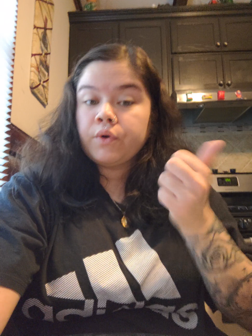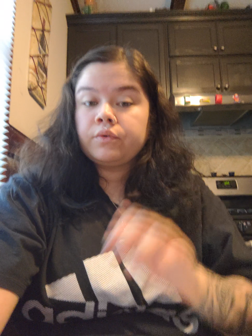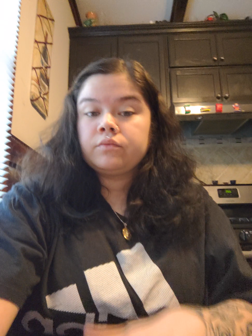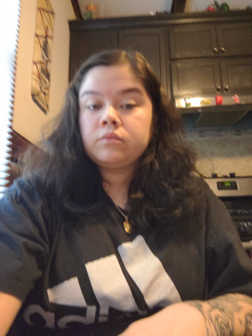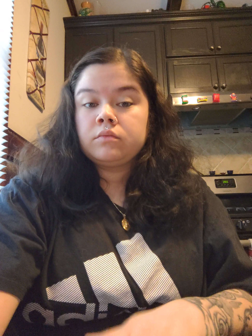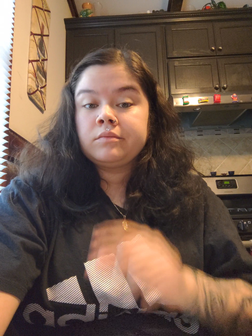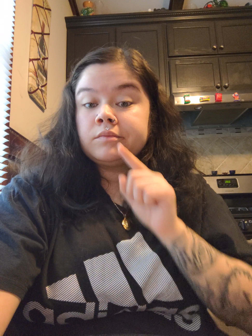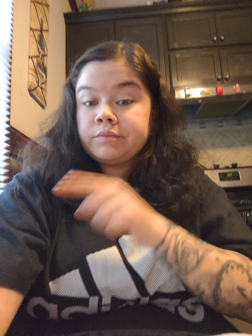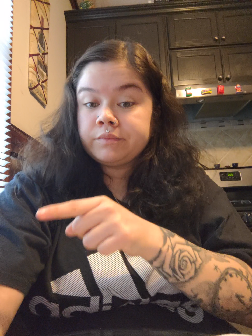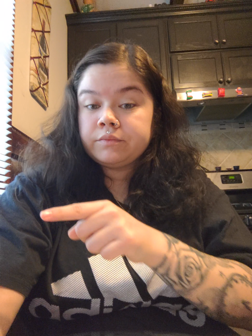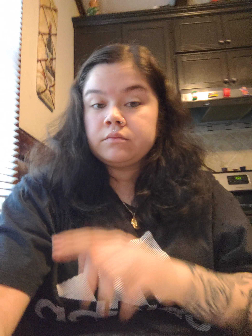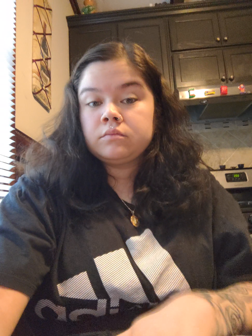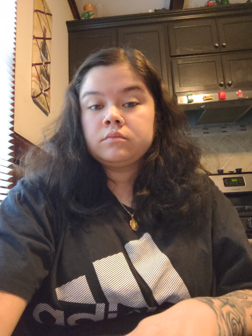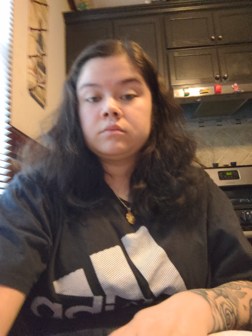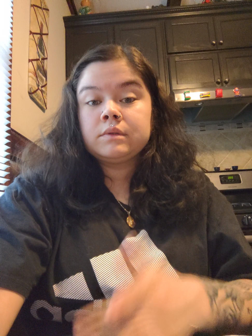he/she/it